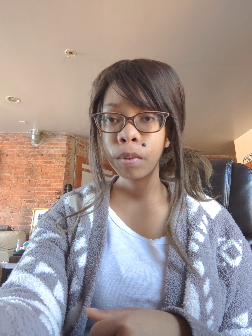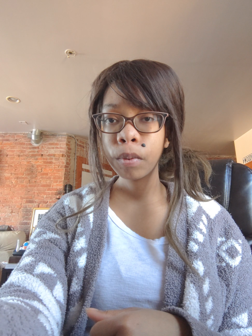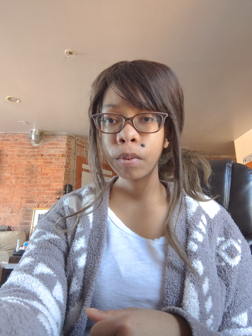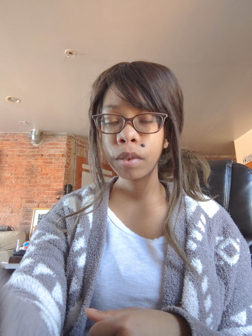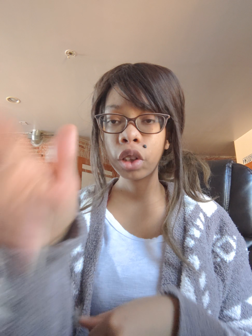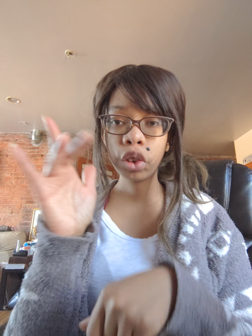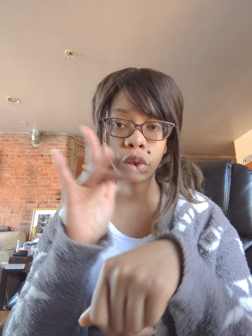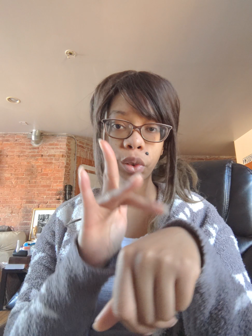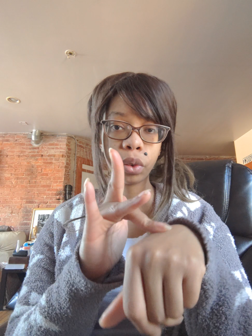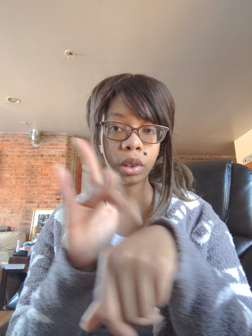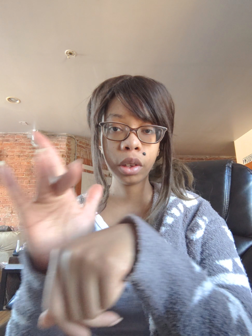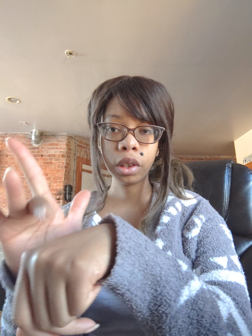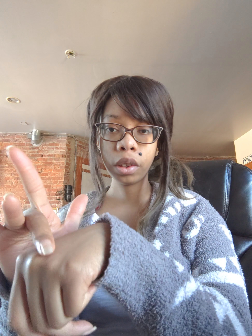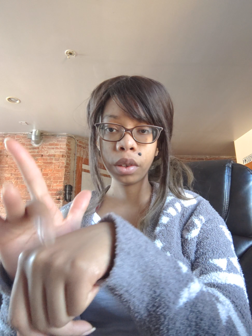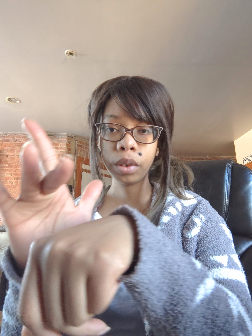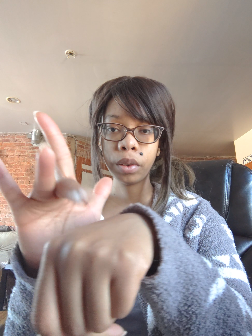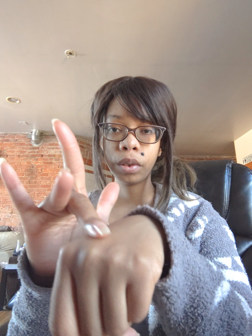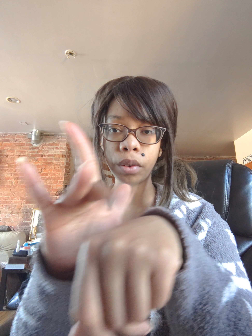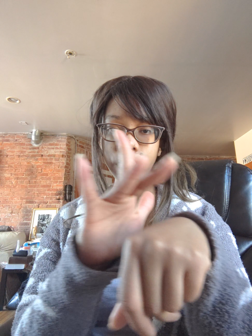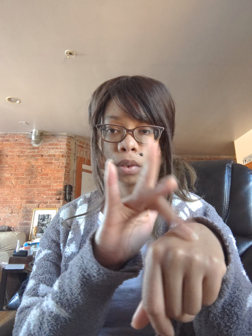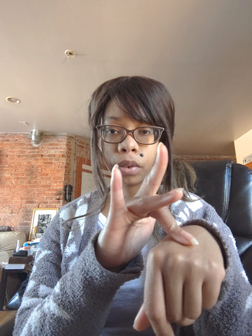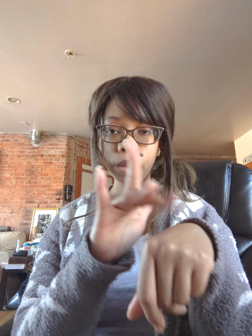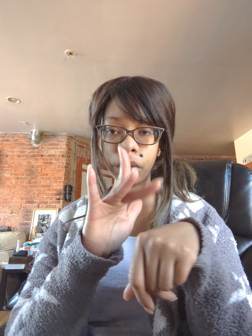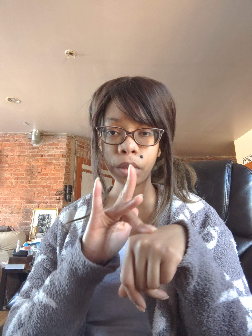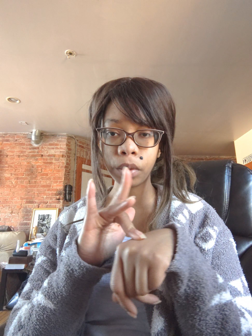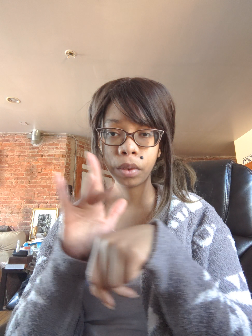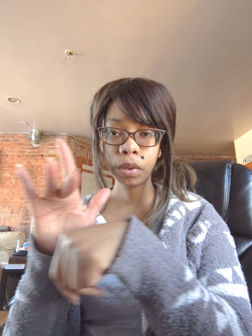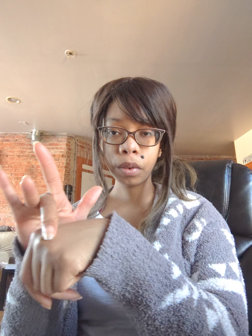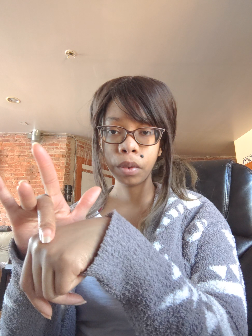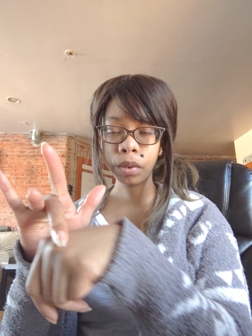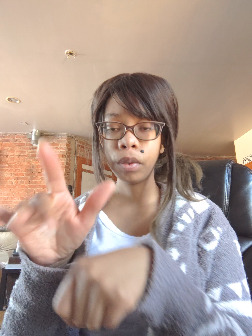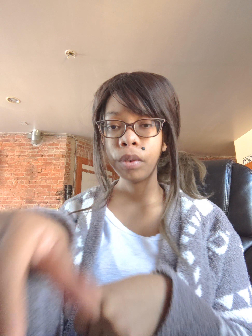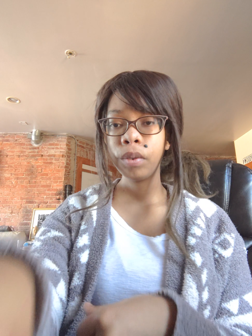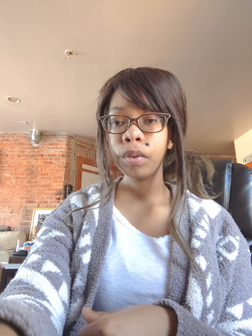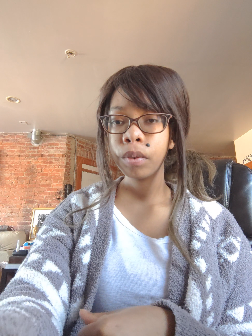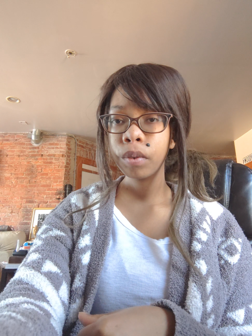touch